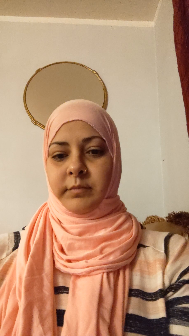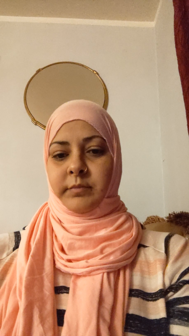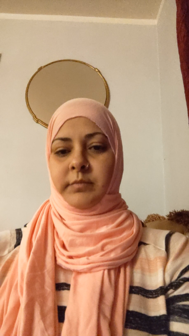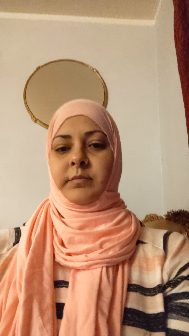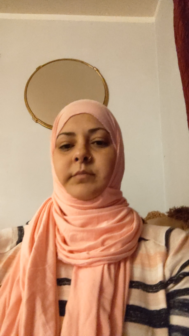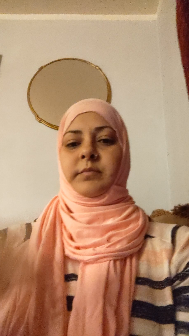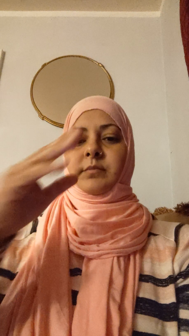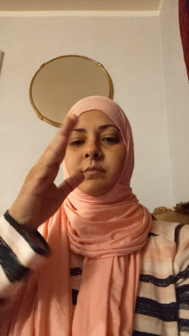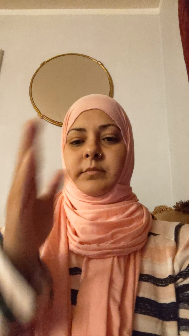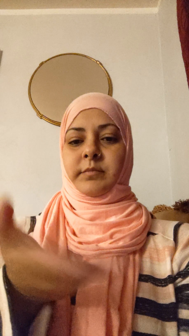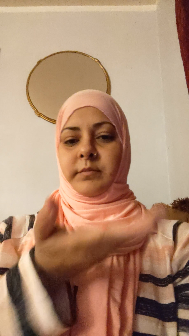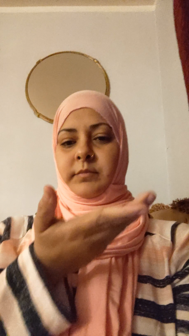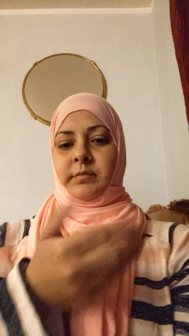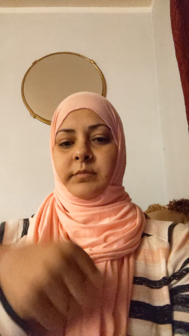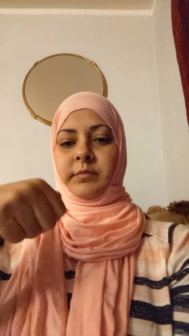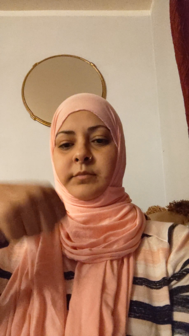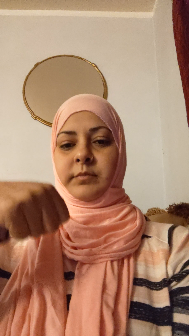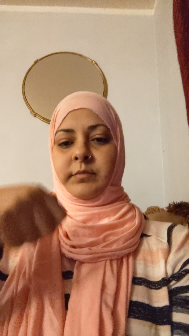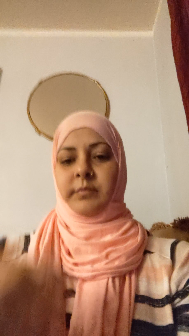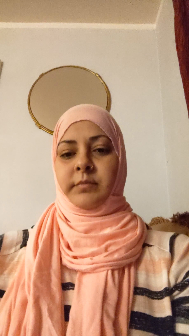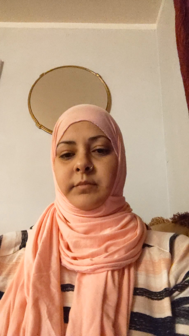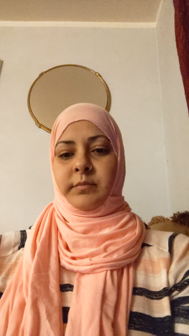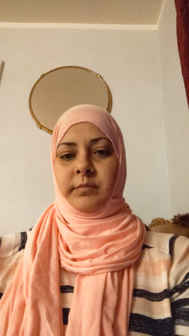basket